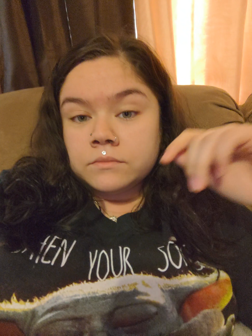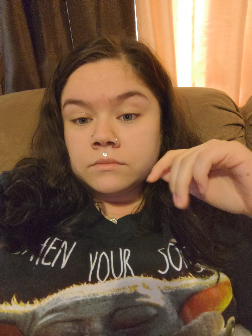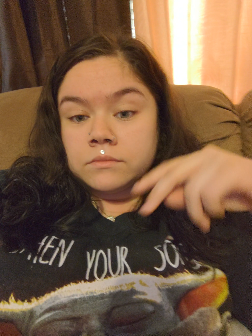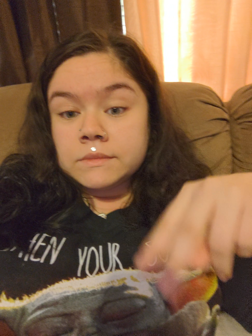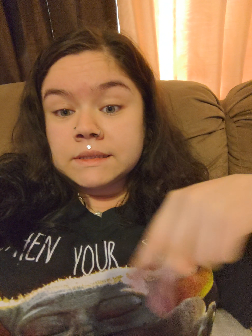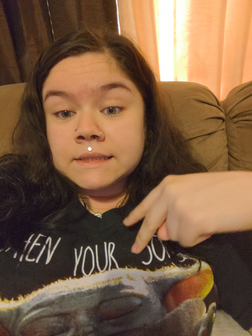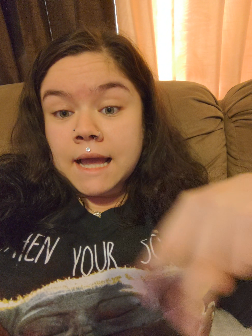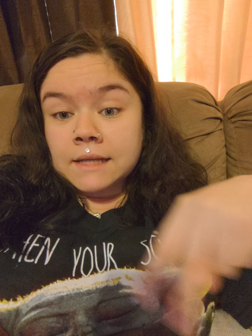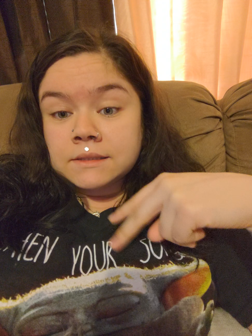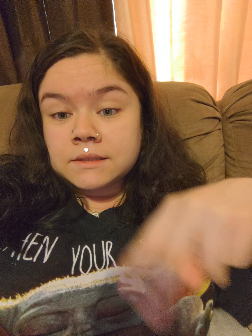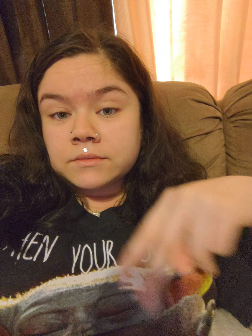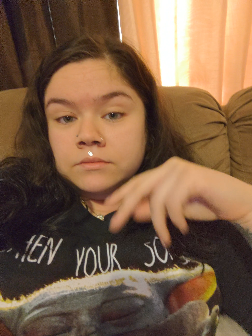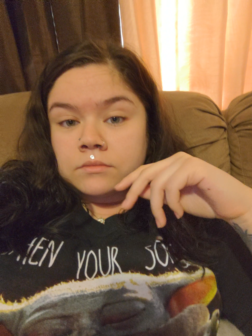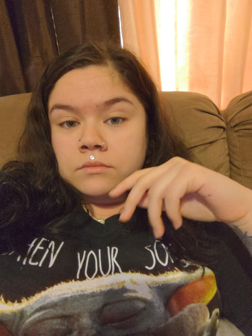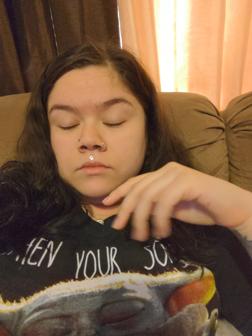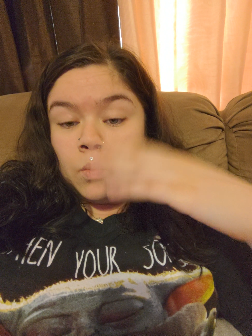dance